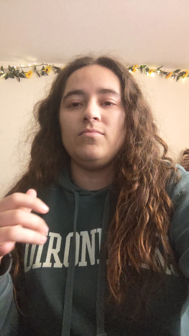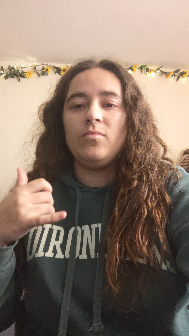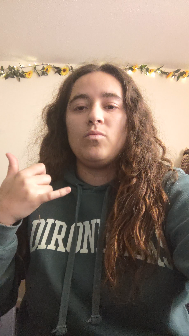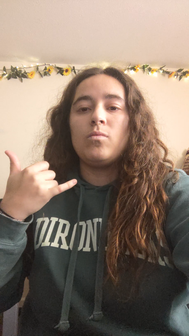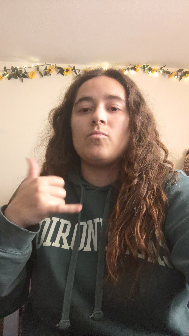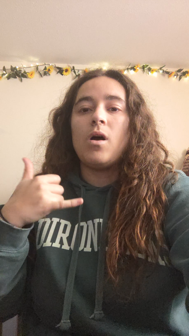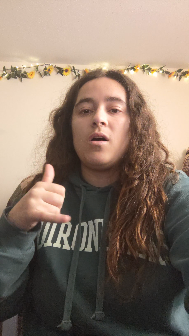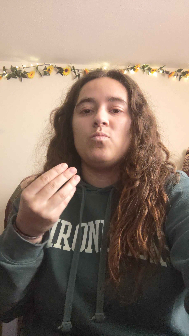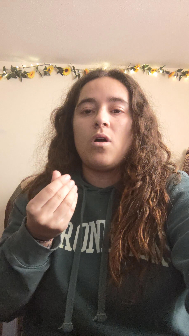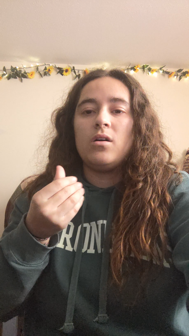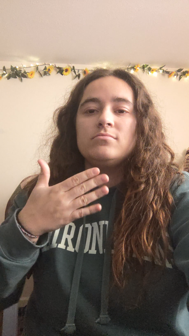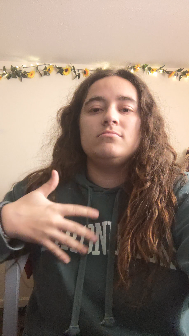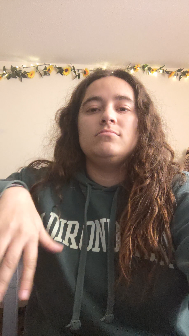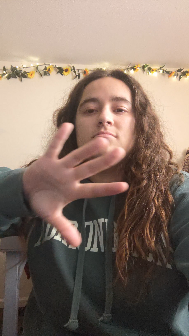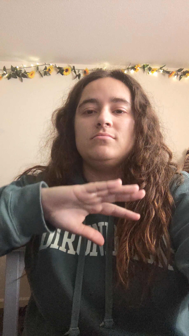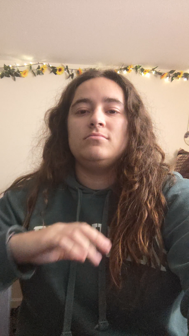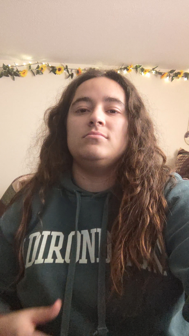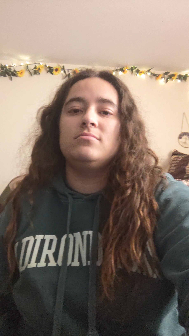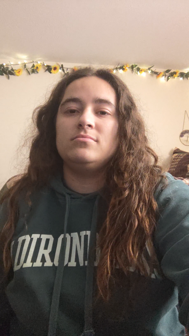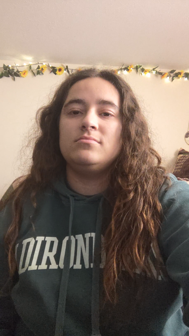playground